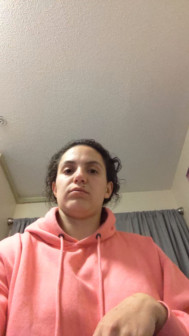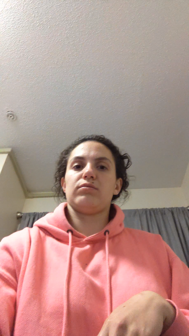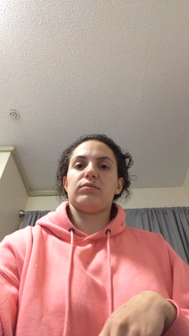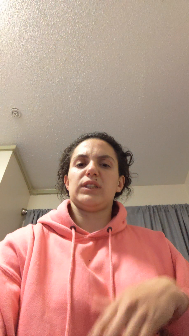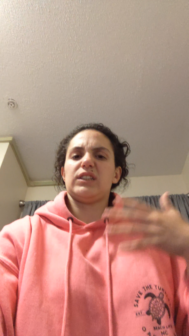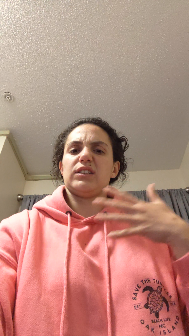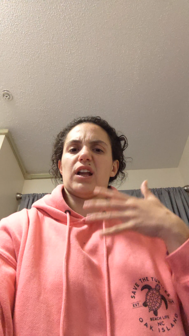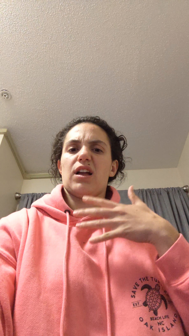scared